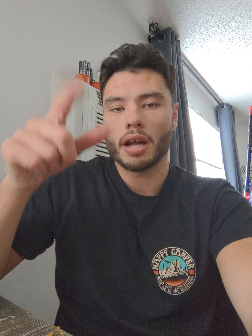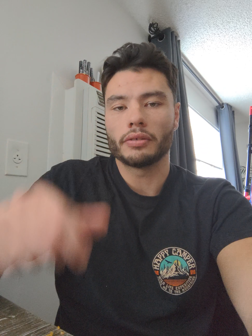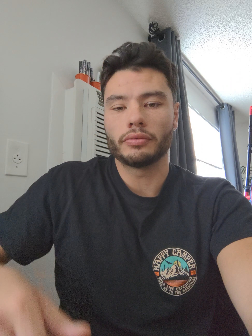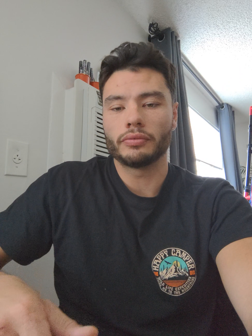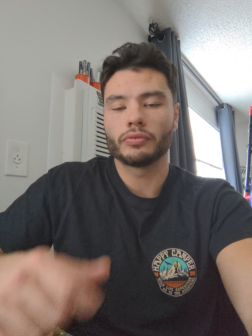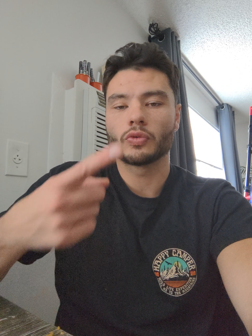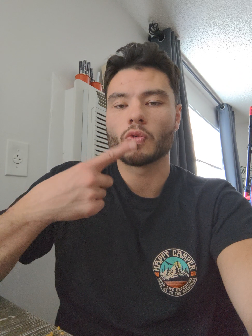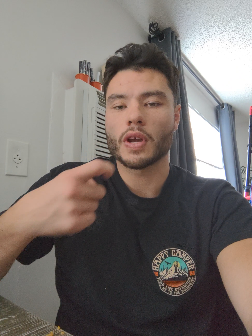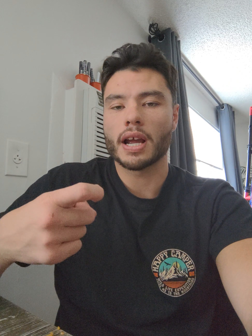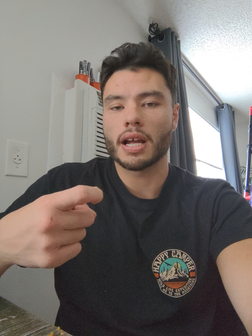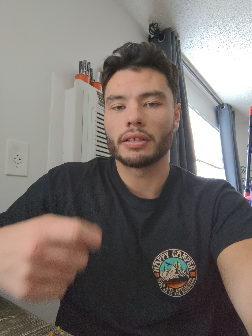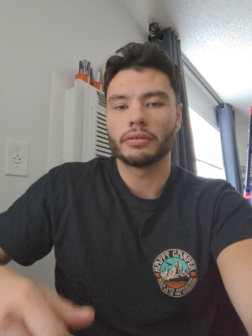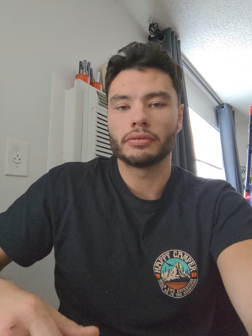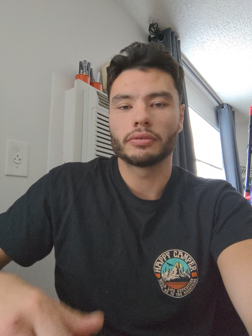red